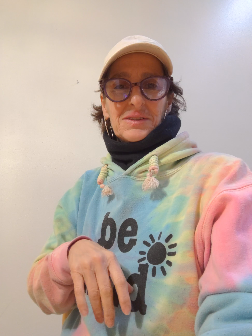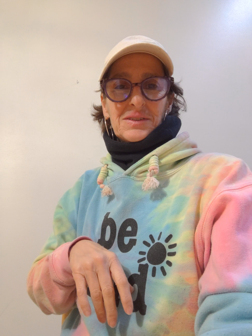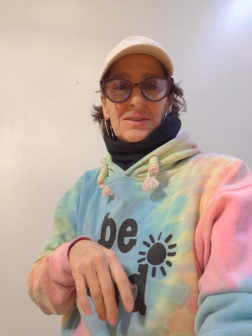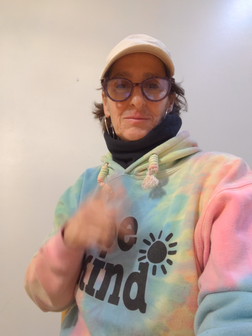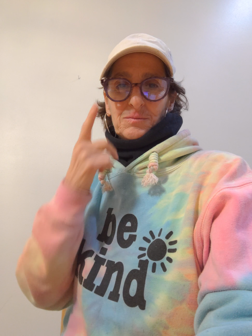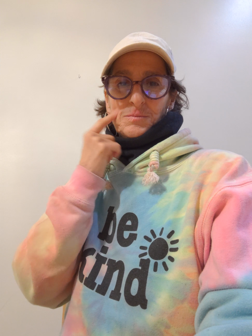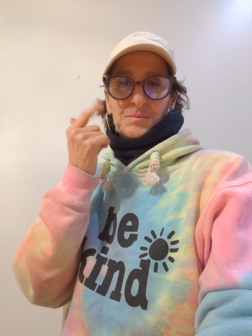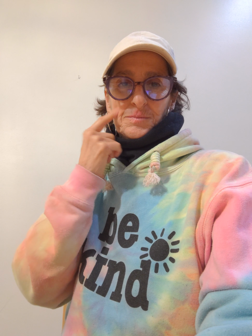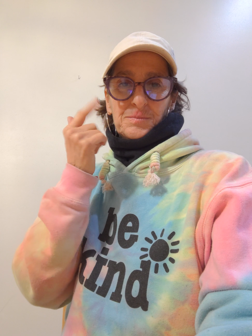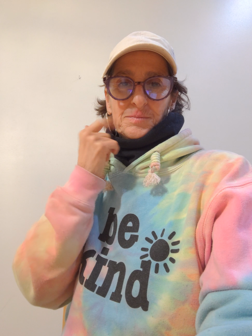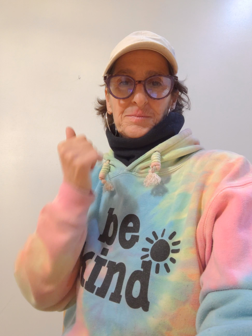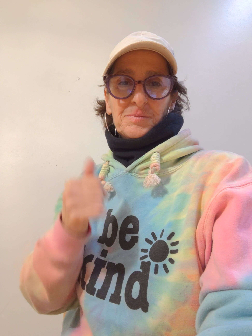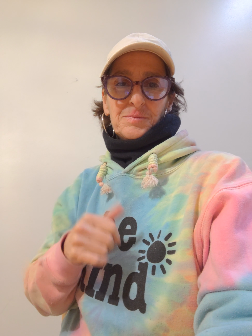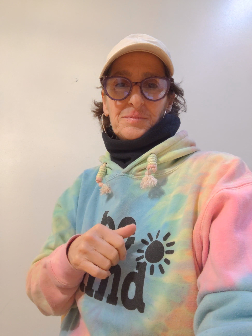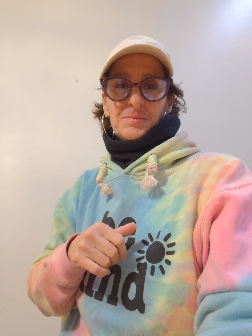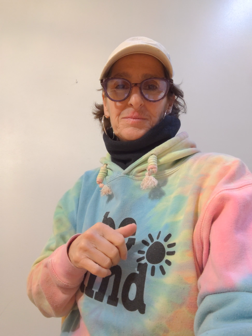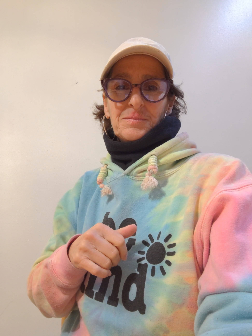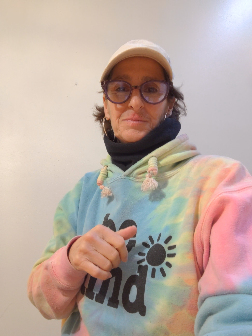cry